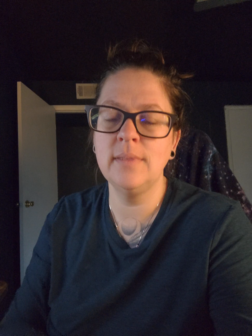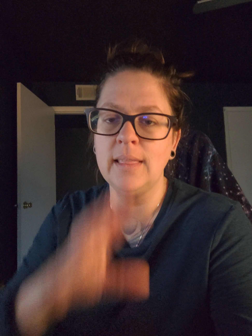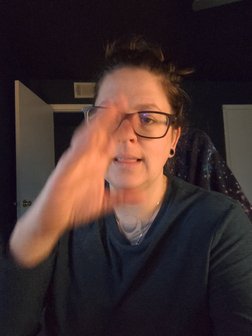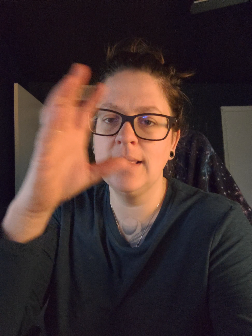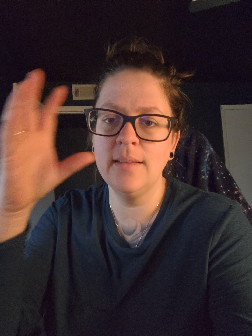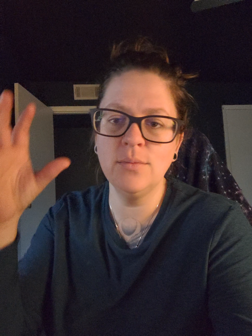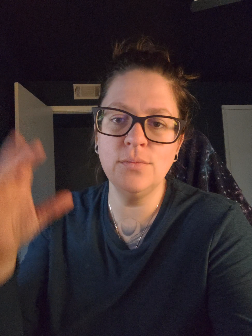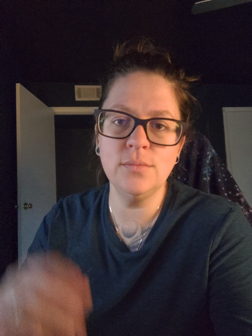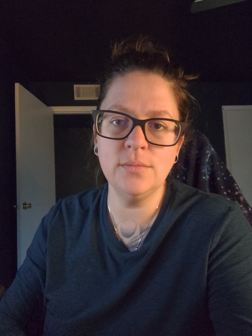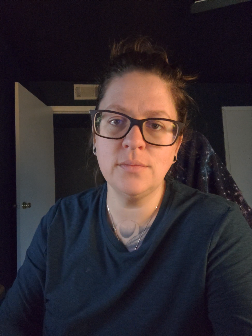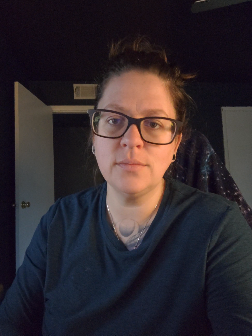cloud